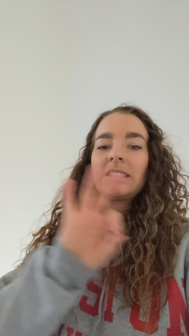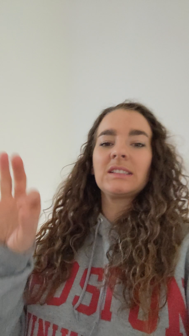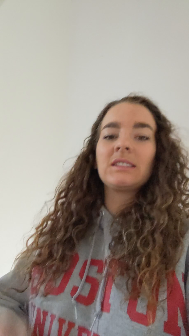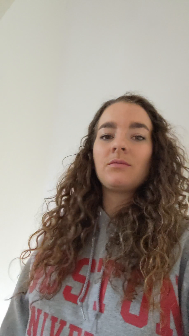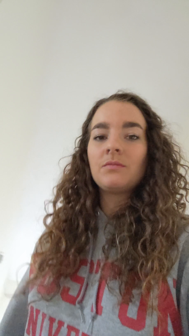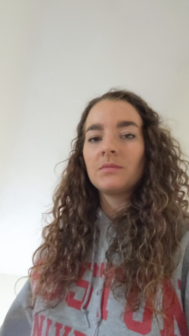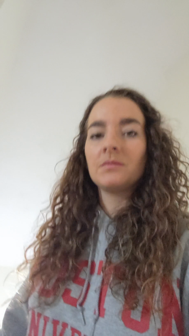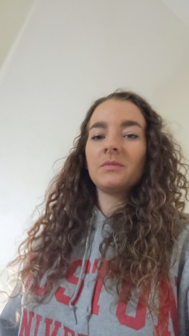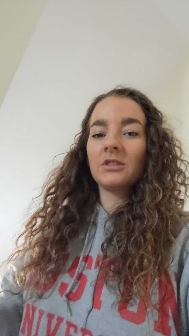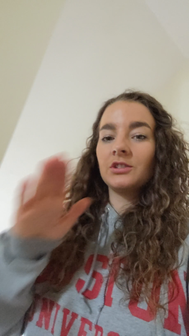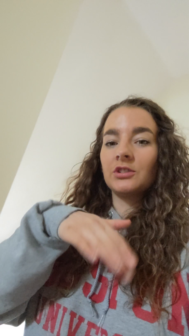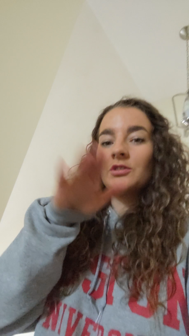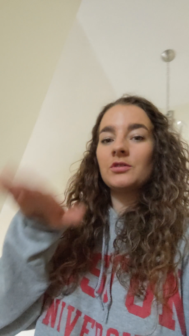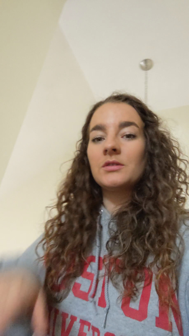children